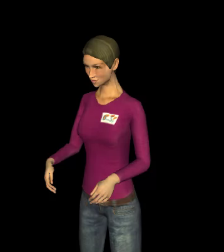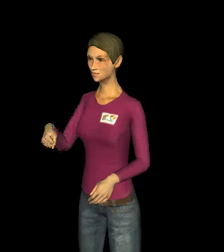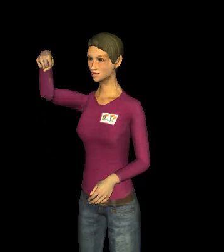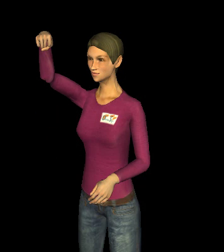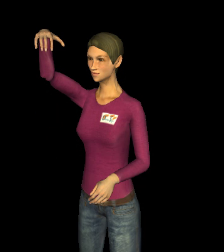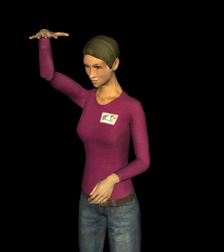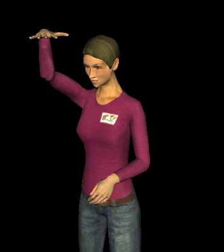ضوء